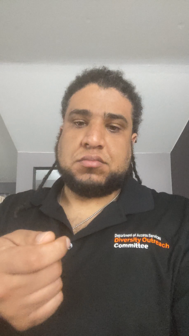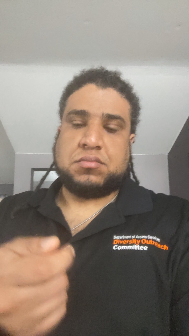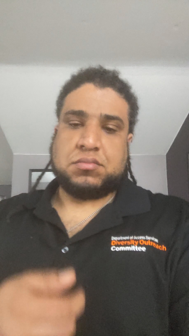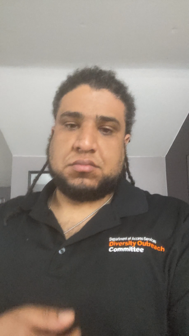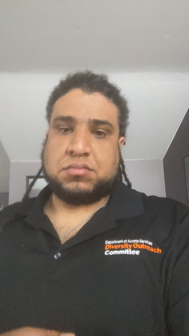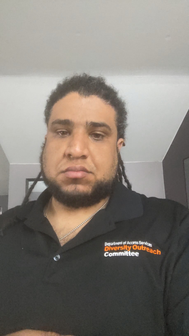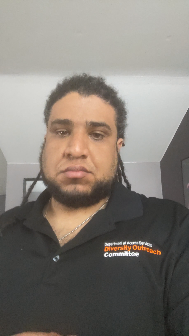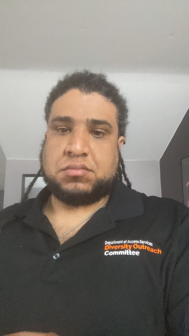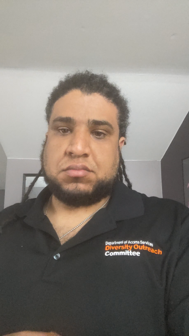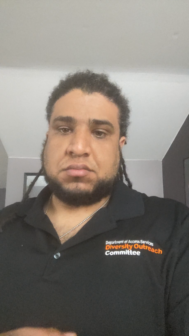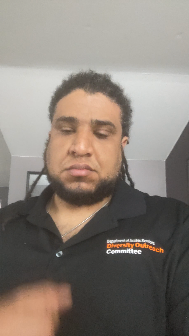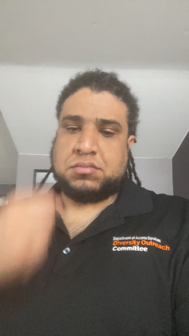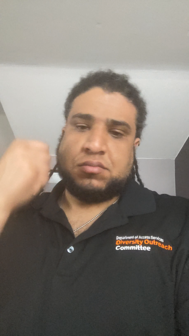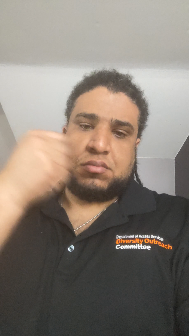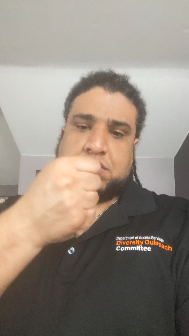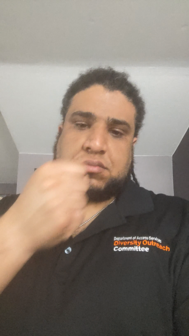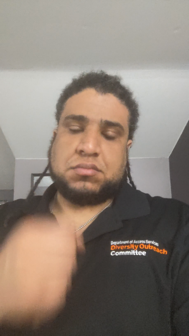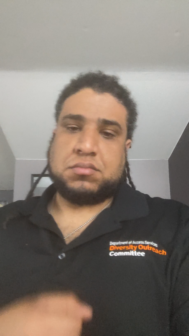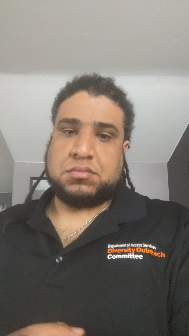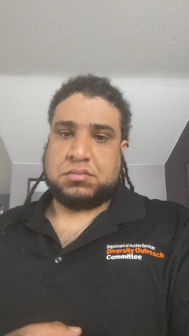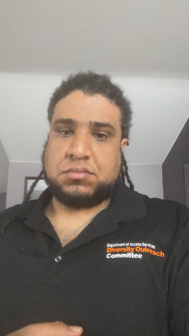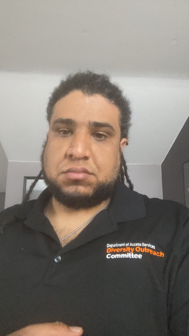hit